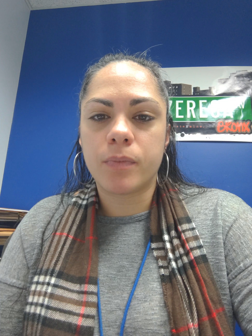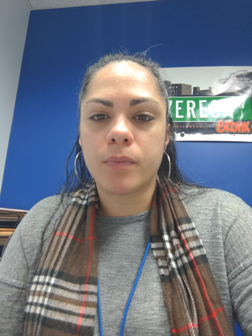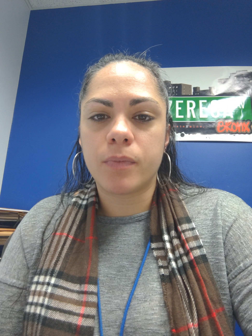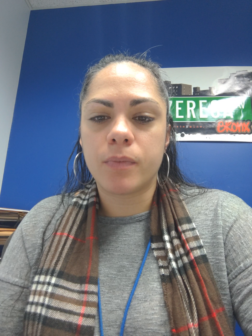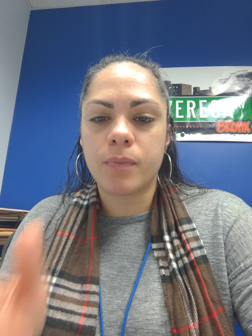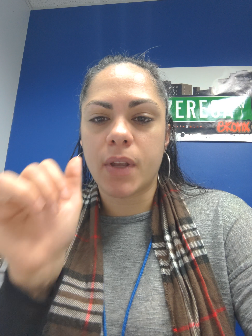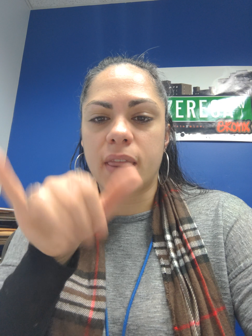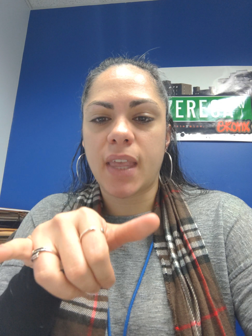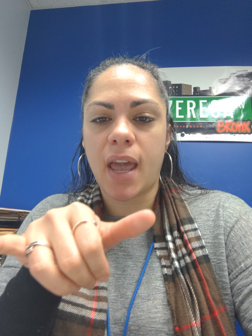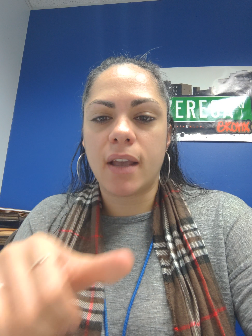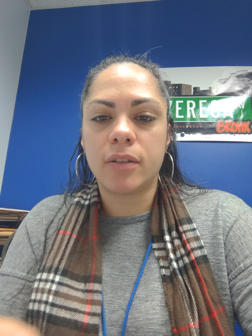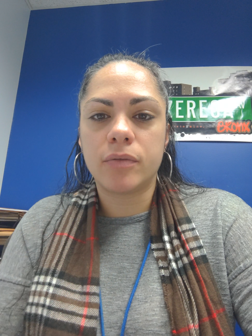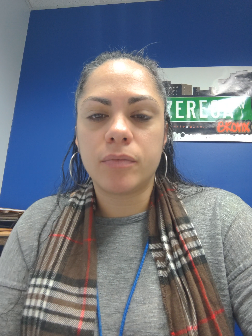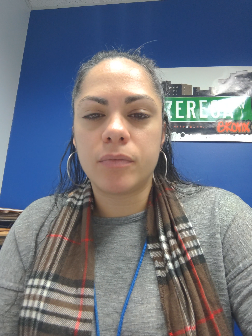that